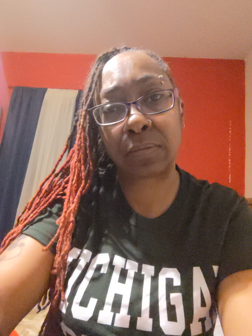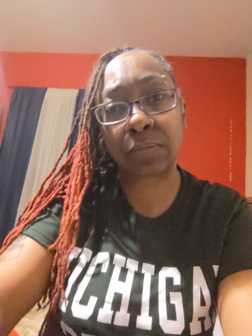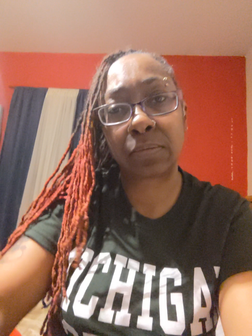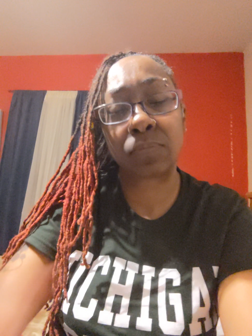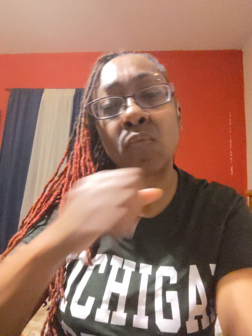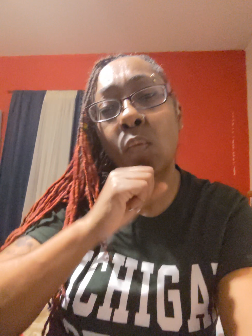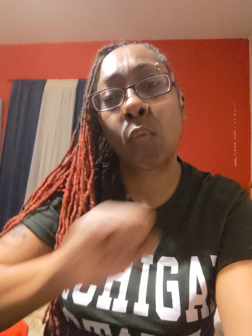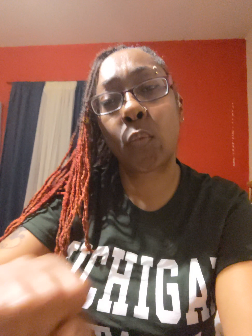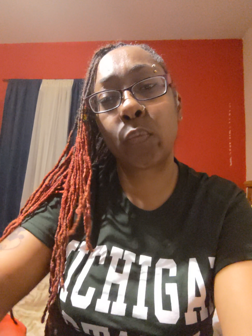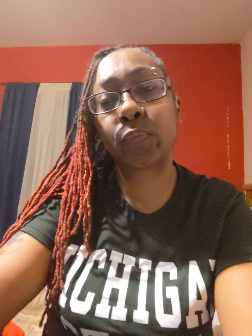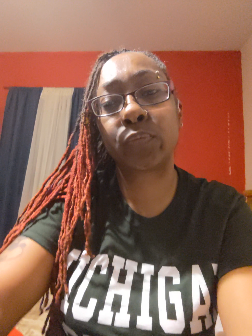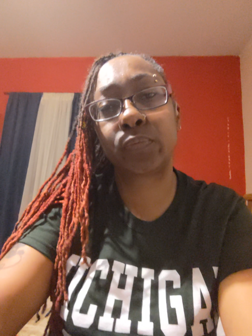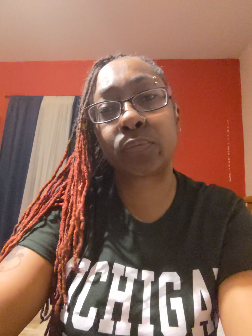old